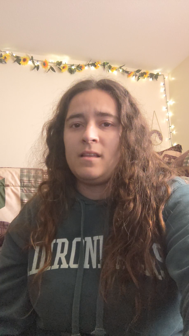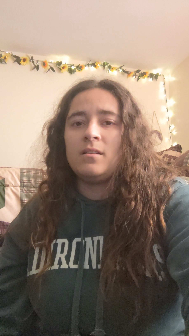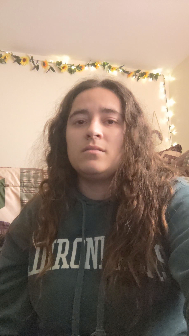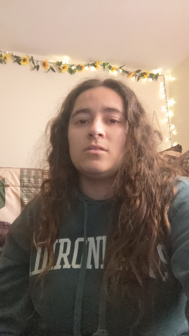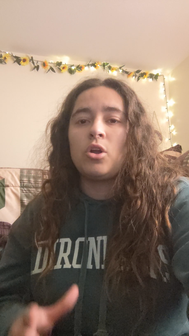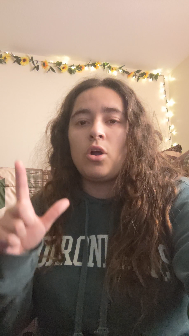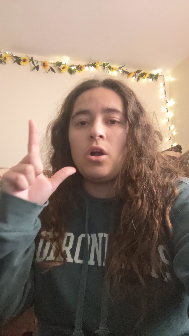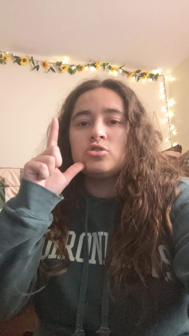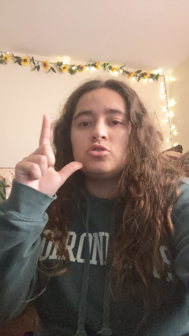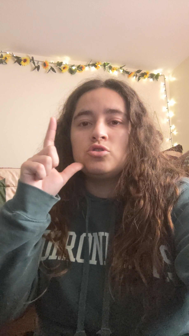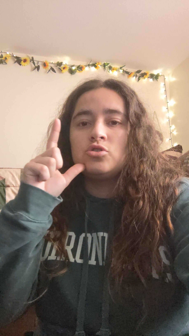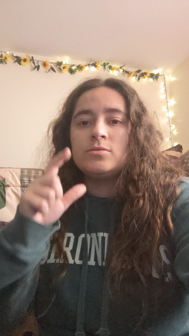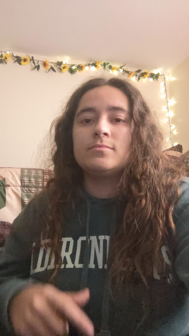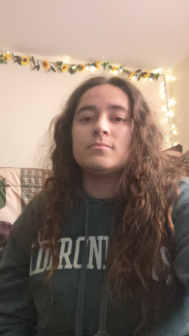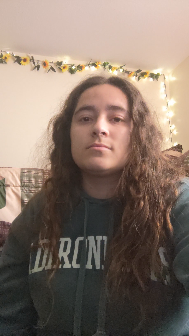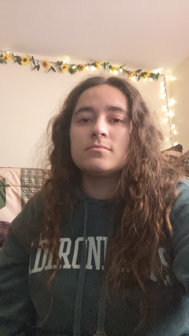lunch